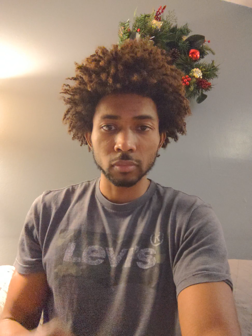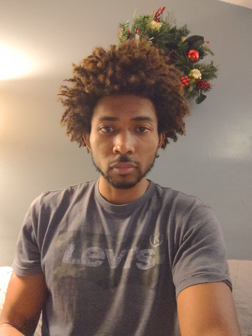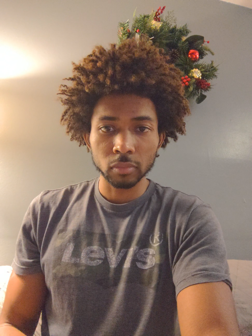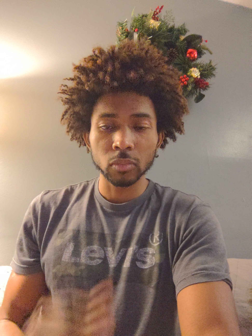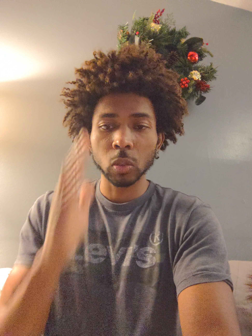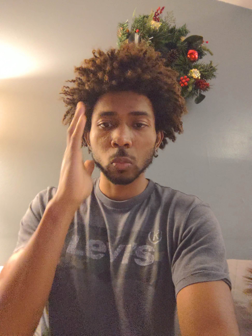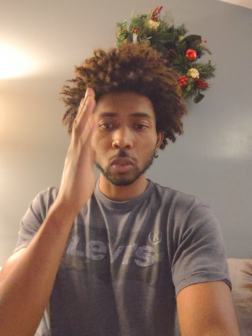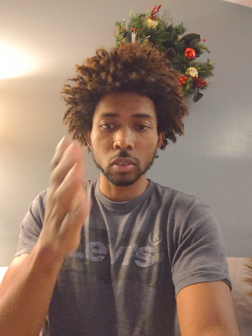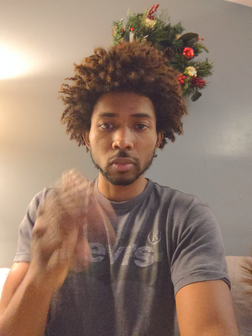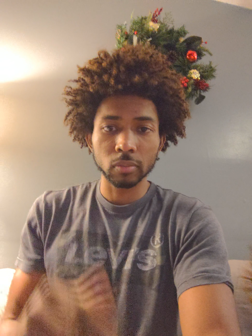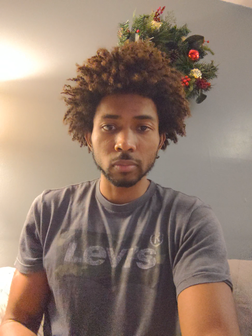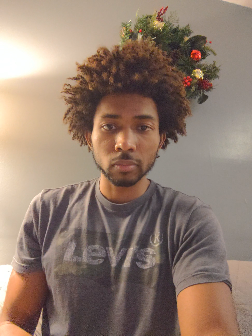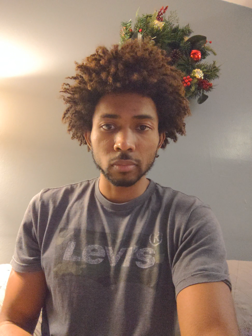will